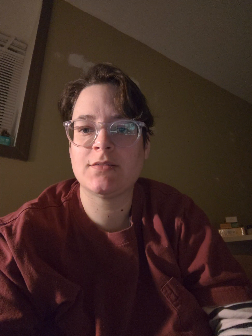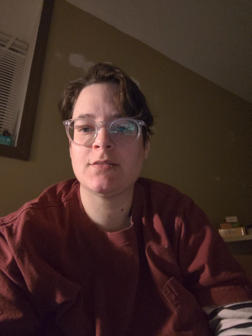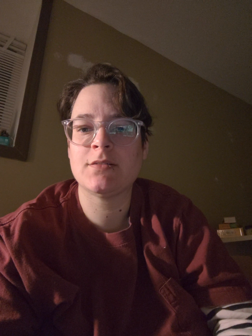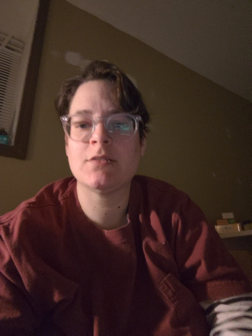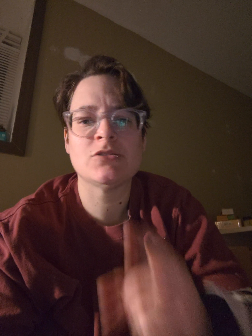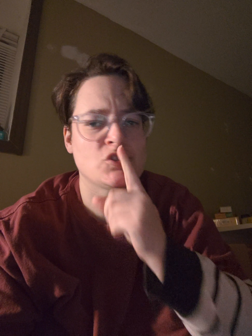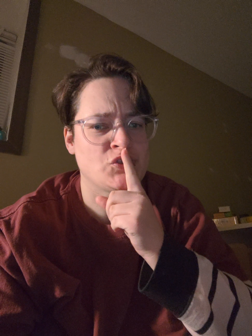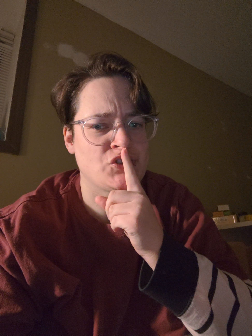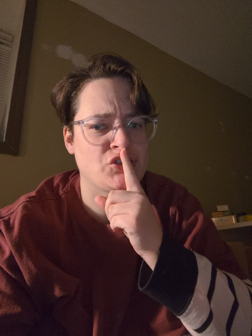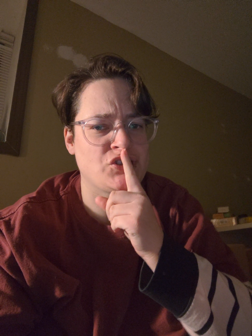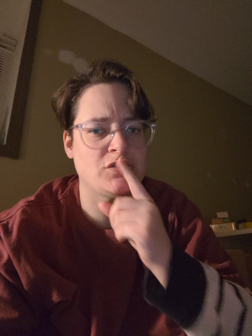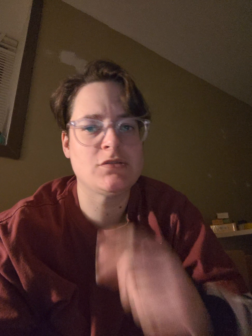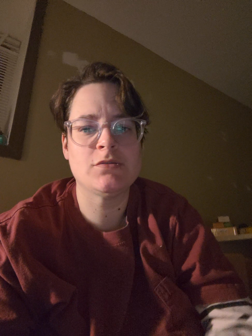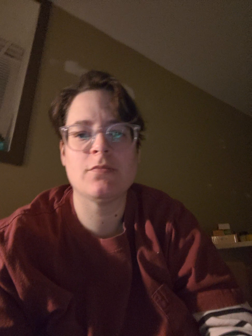shhh